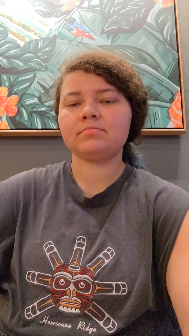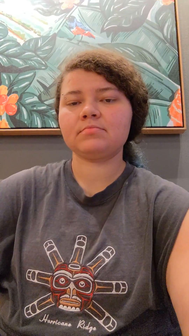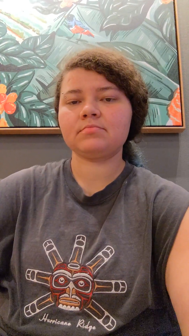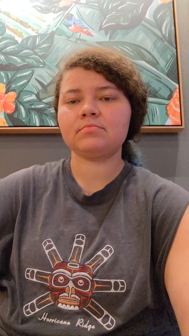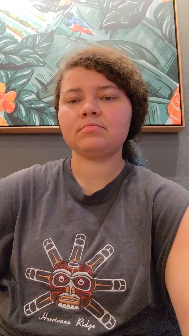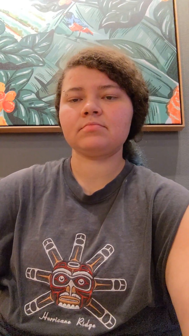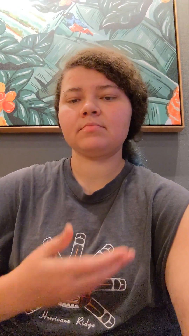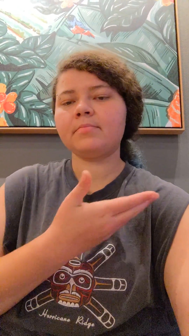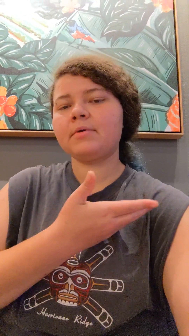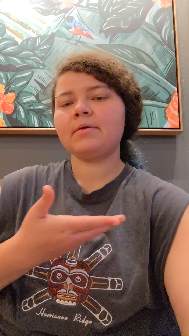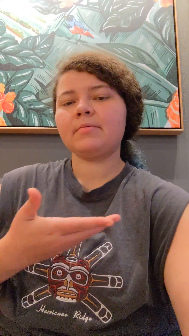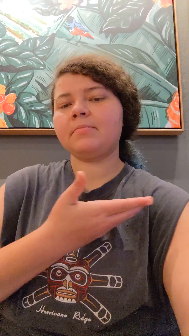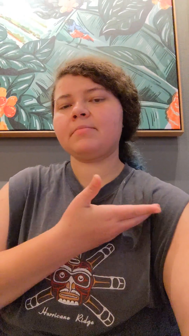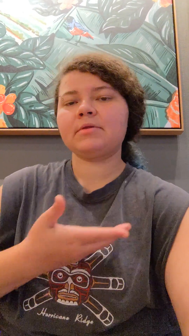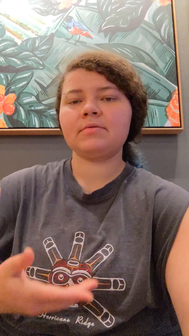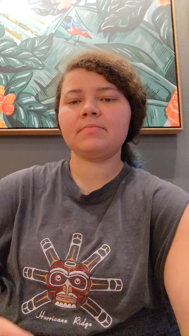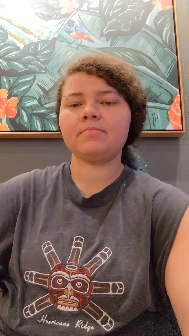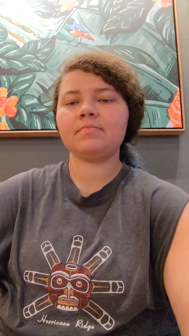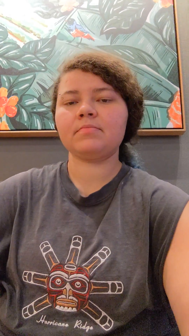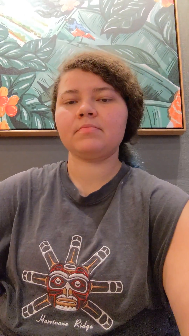baby